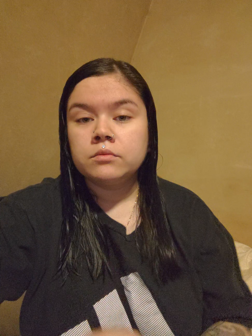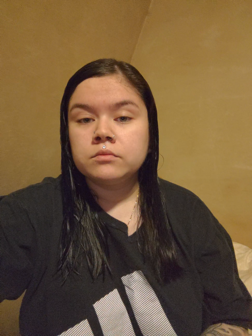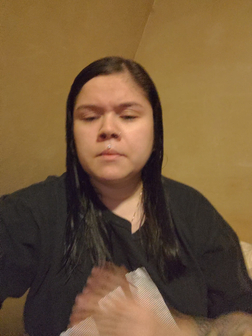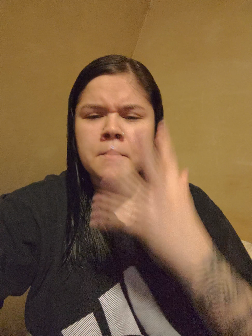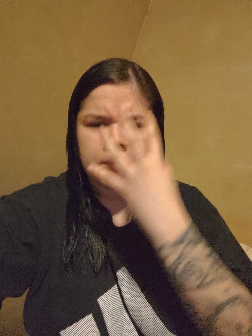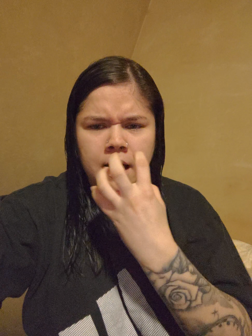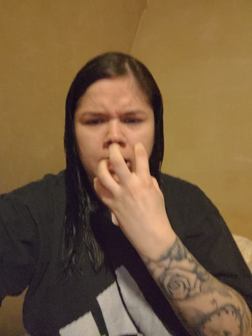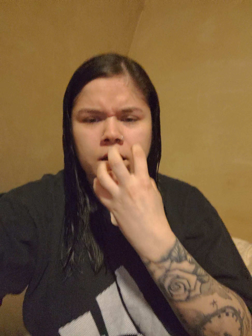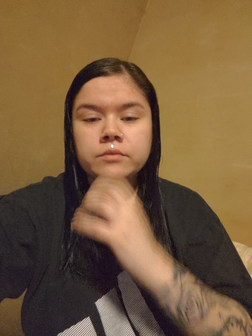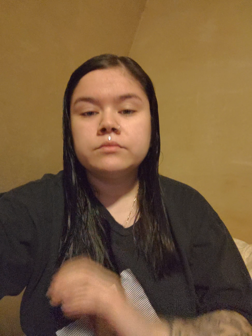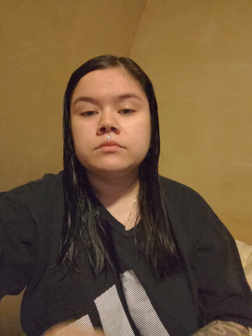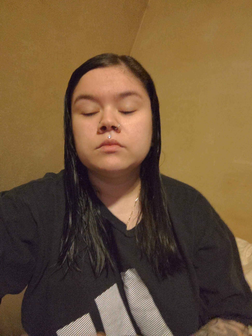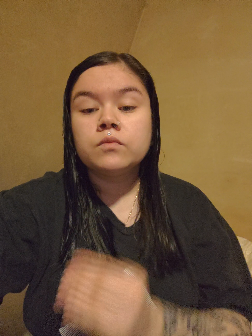mad